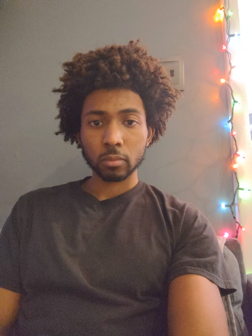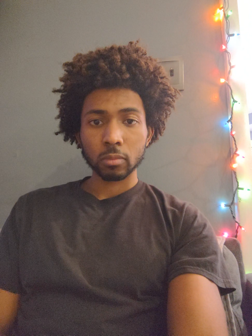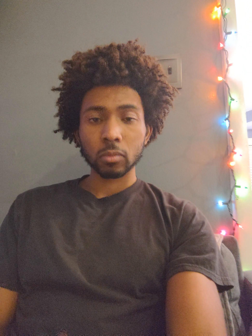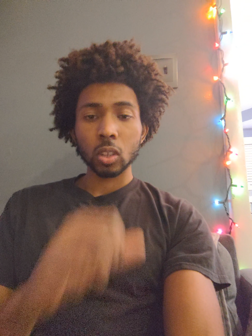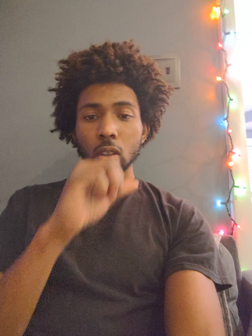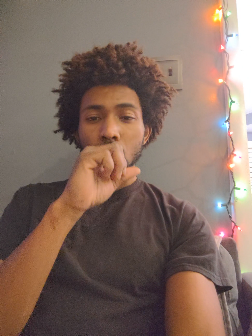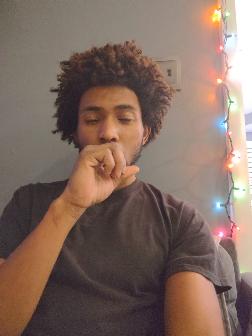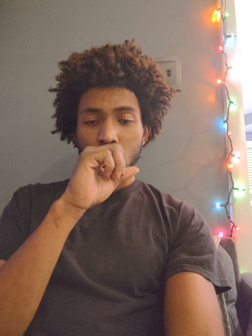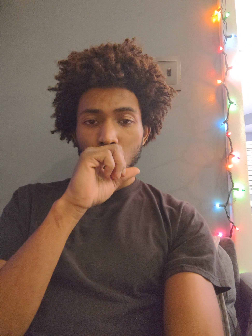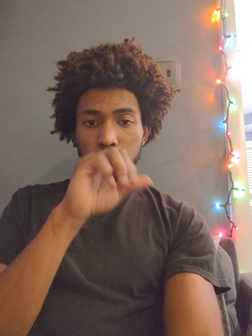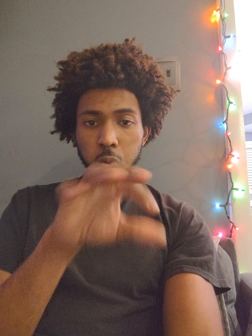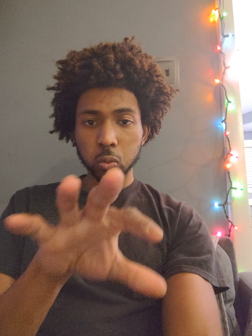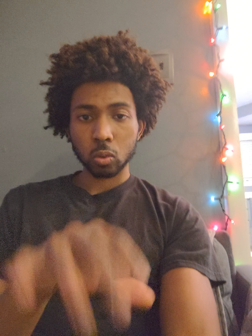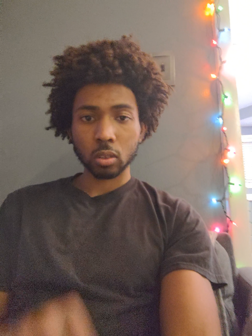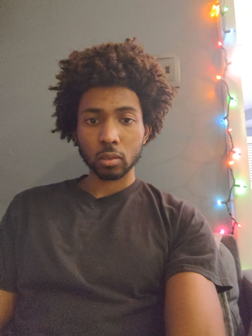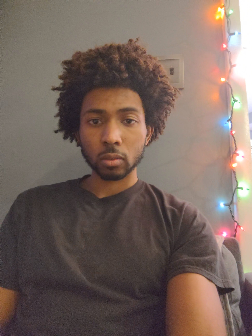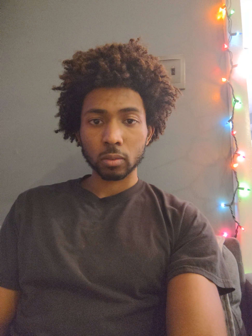blow